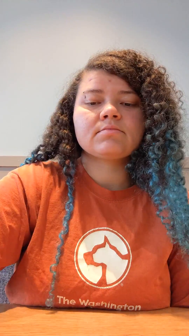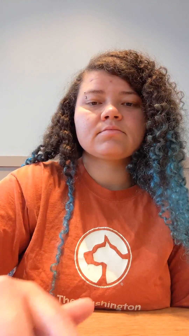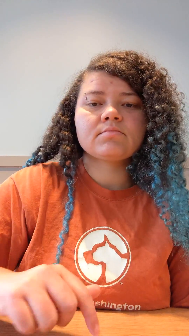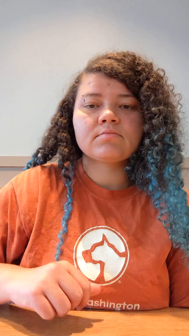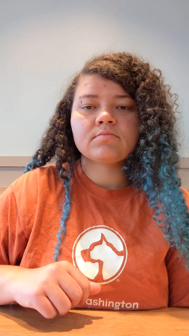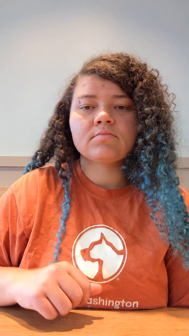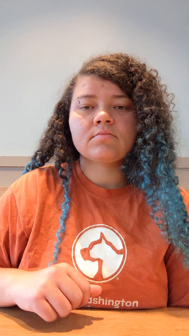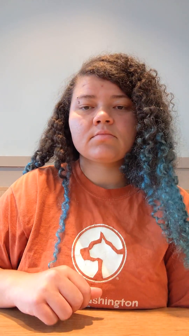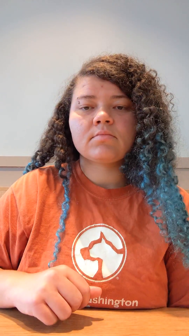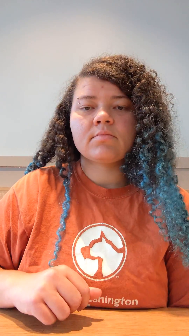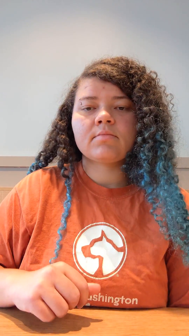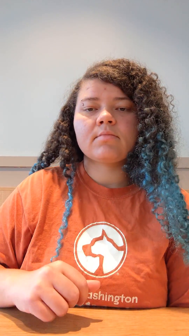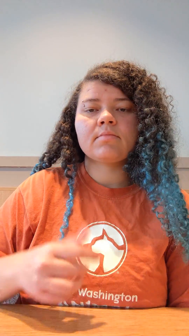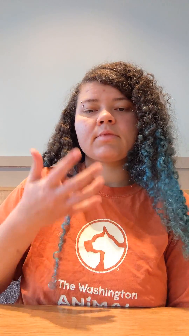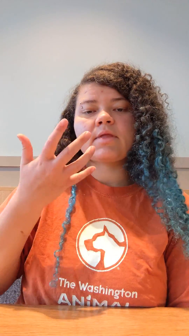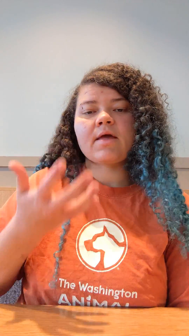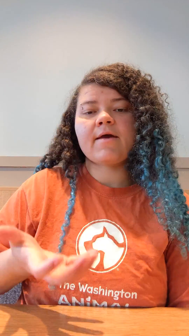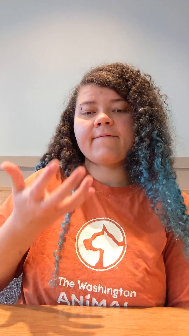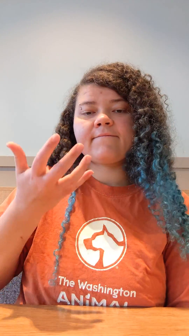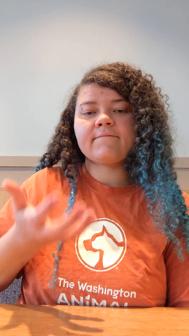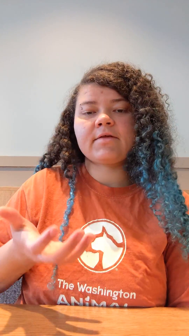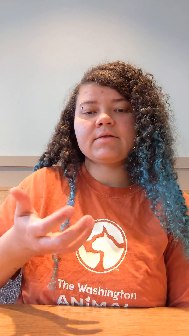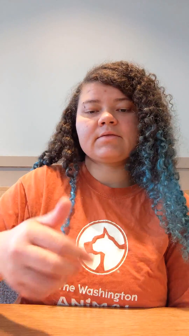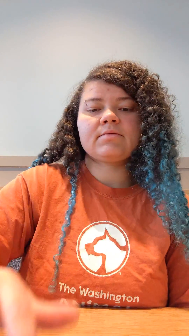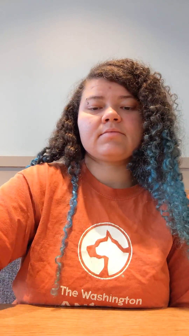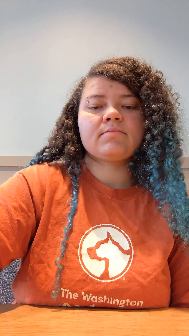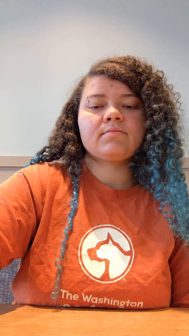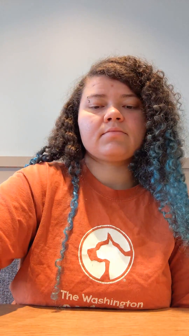heavy